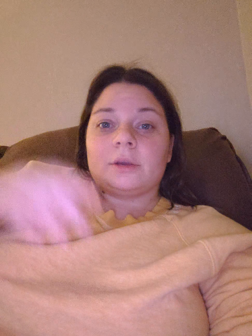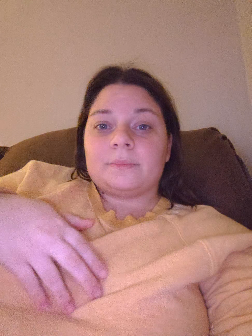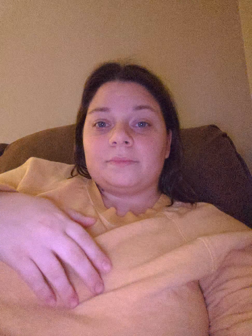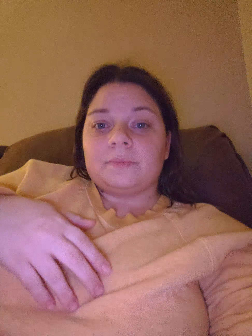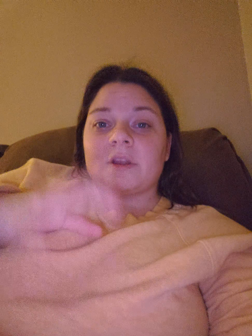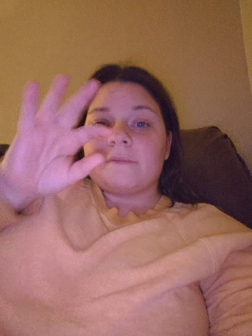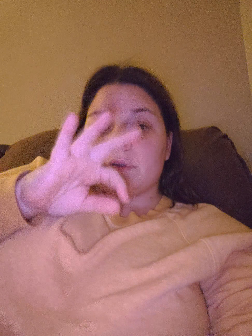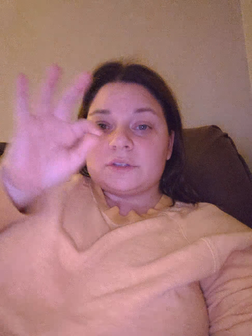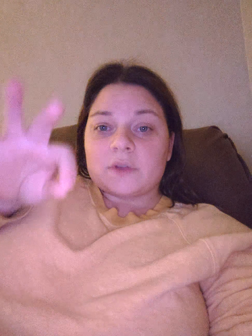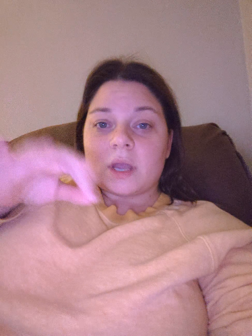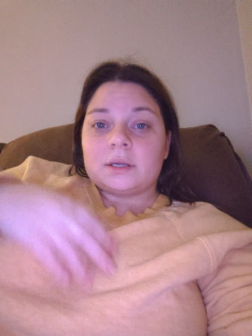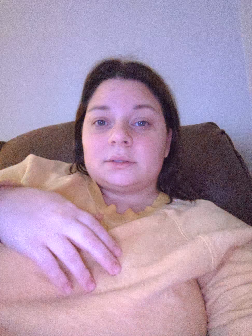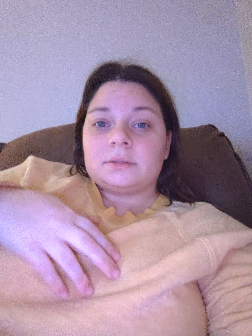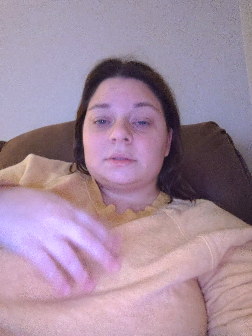french fries